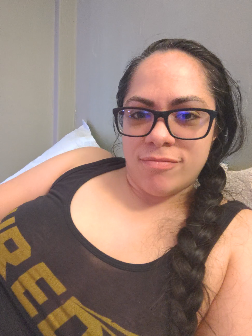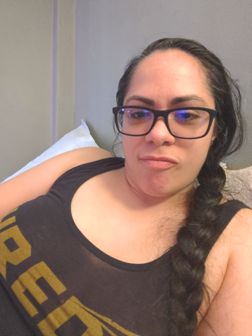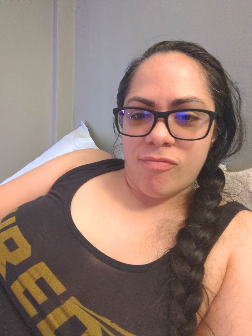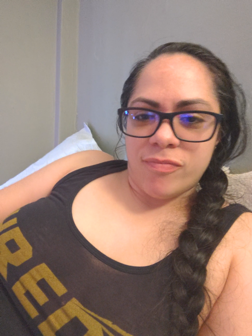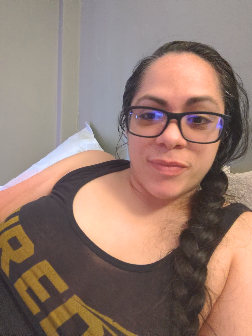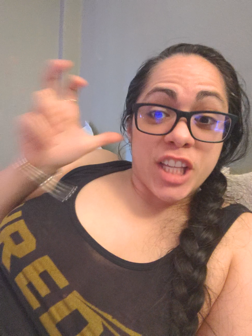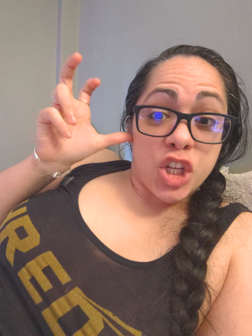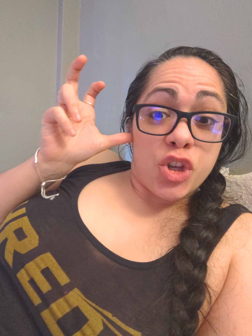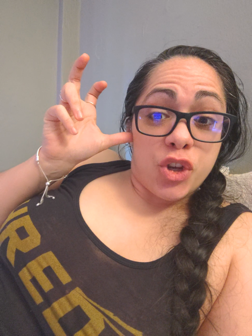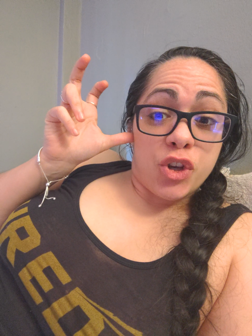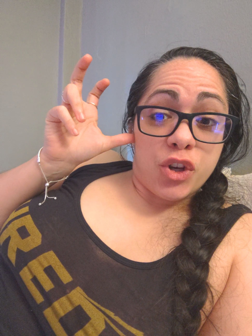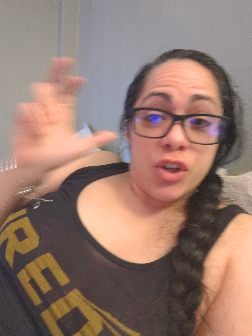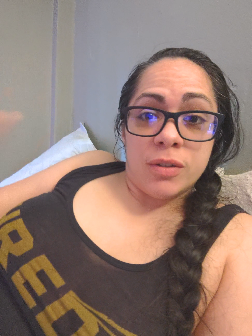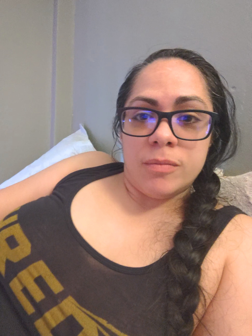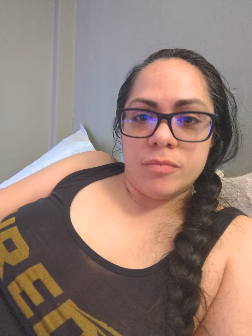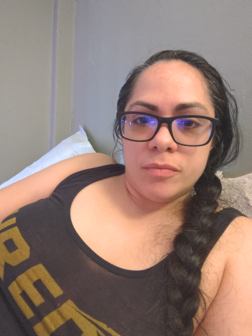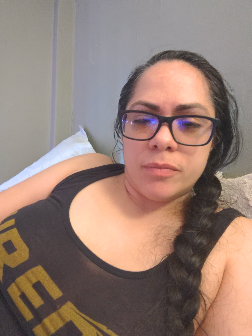hear